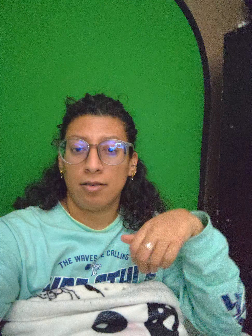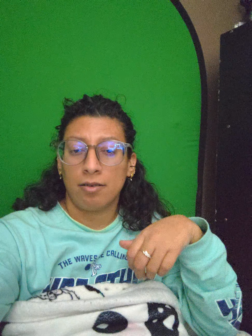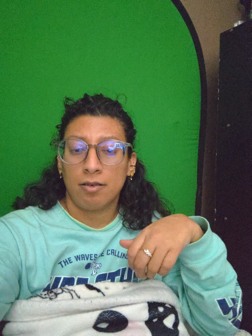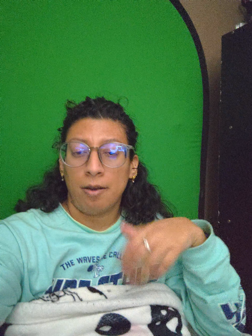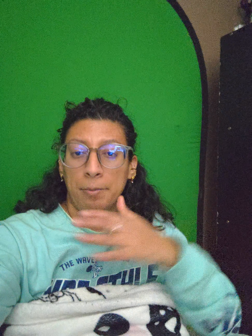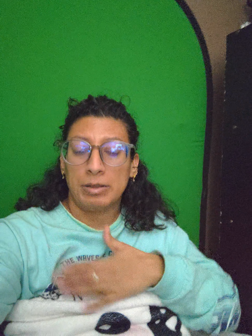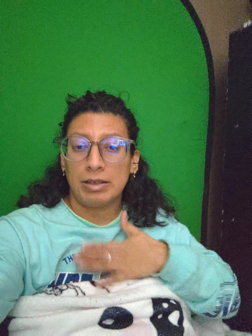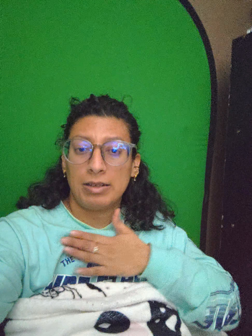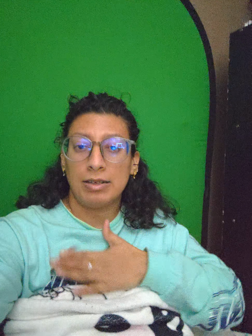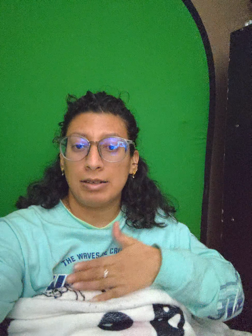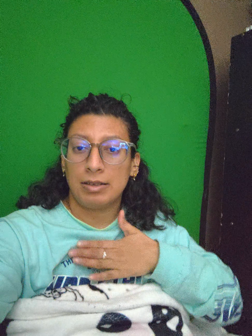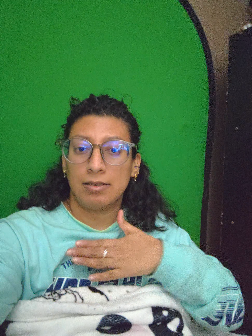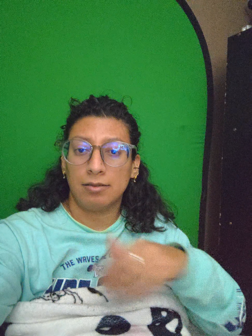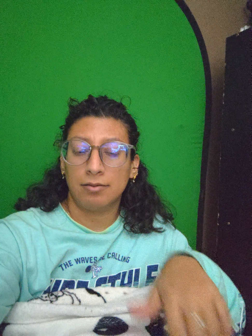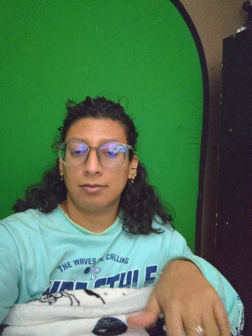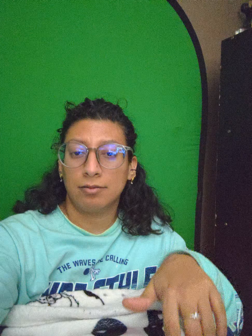please